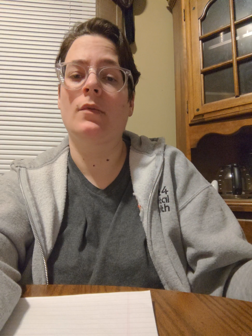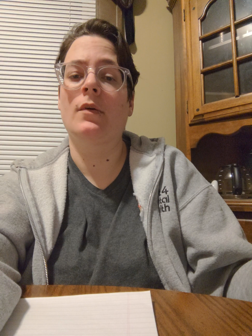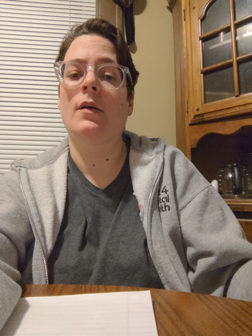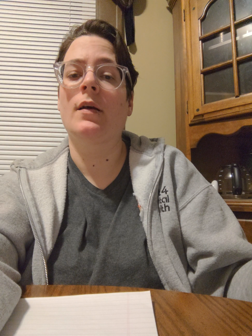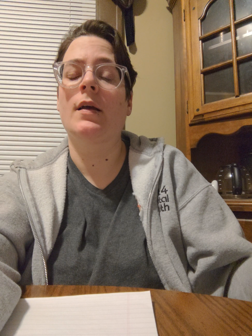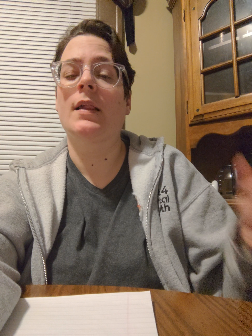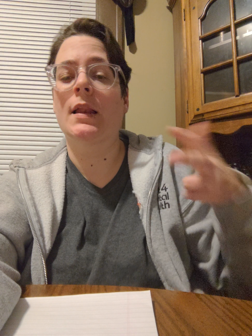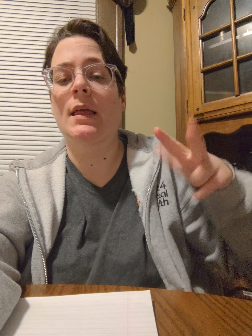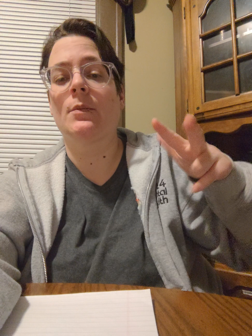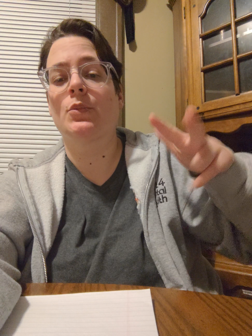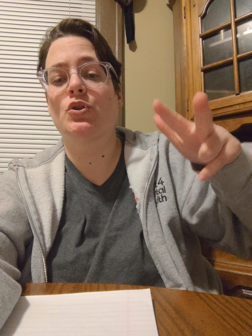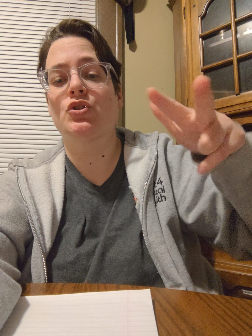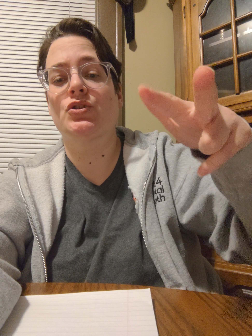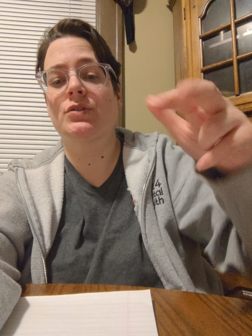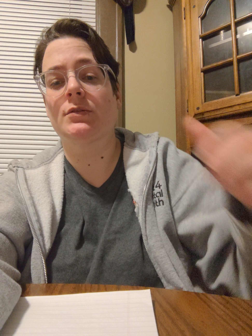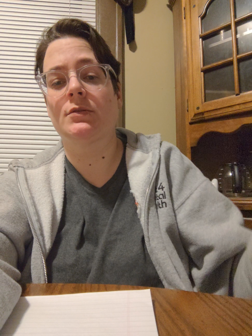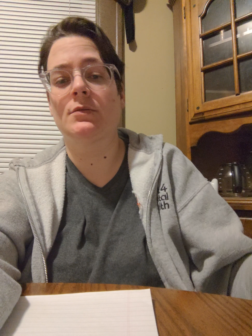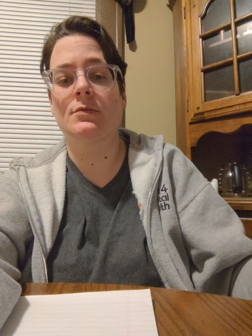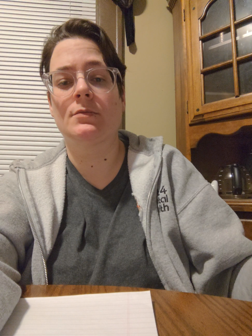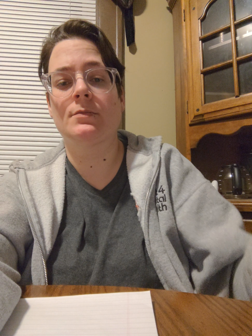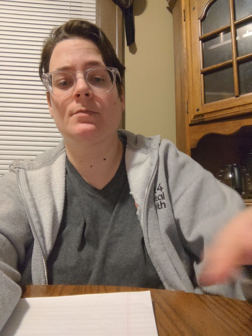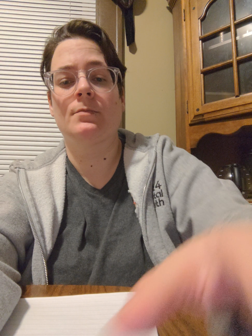helicopter